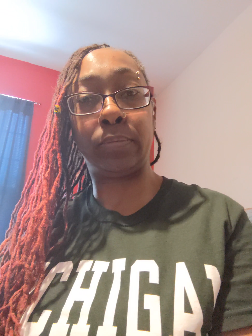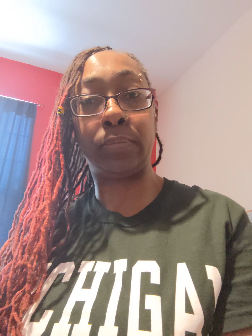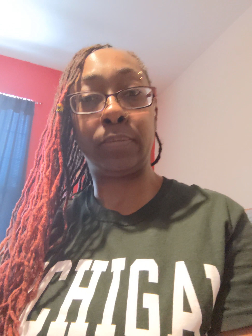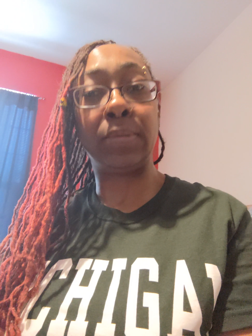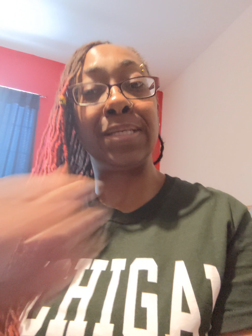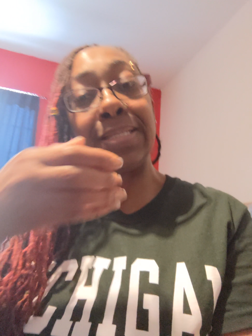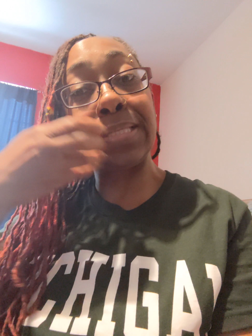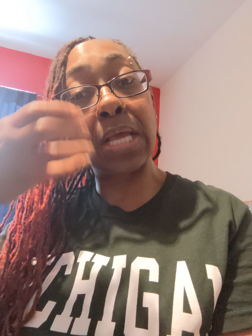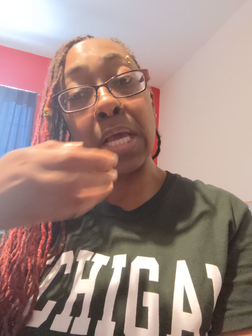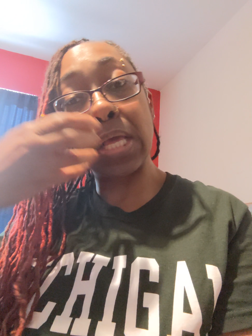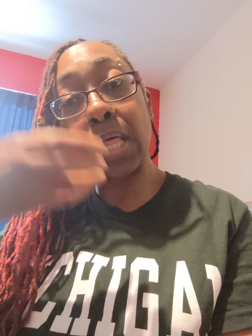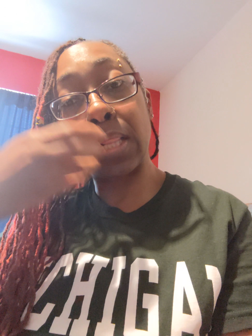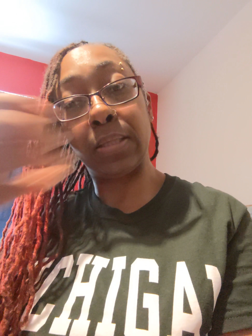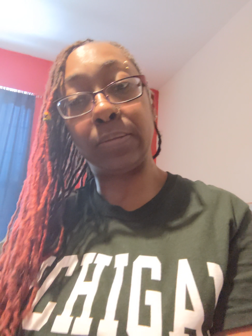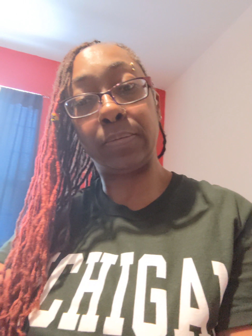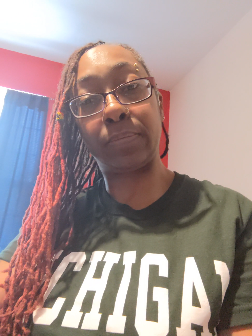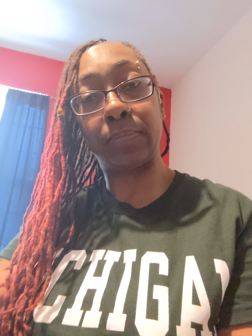cereal